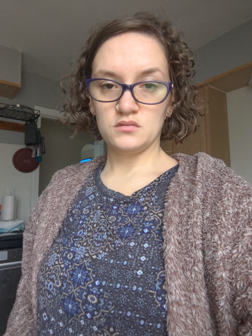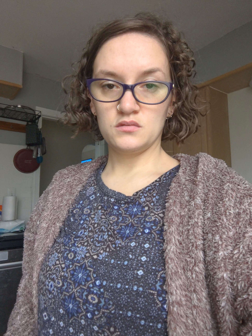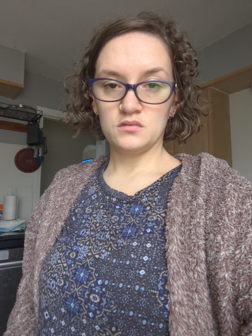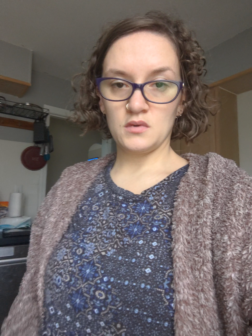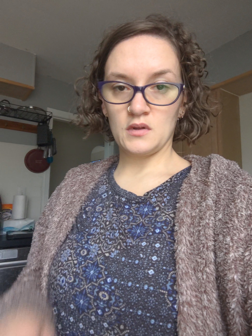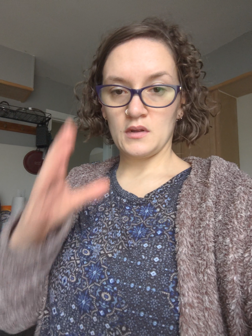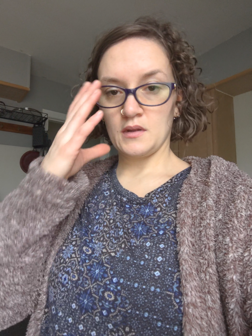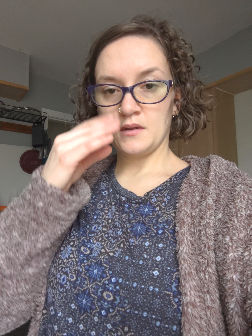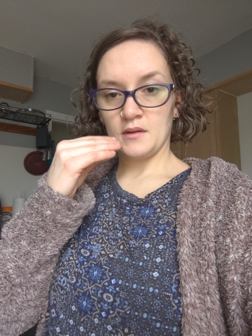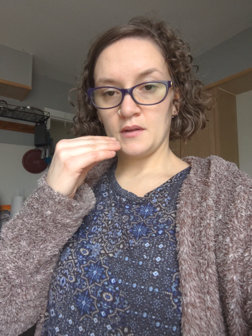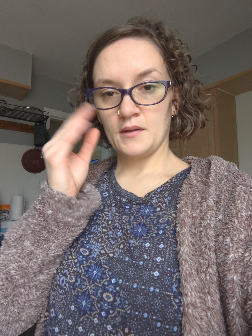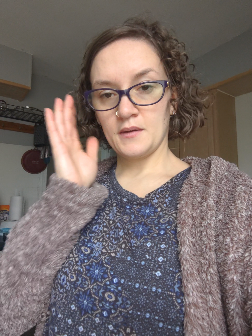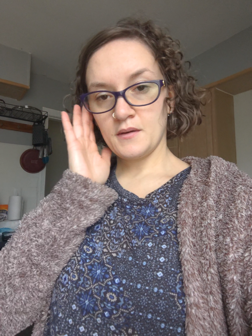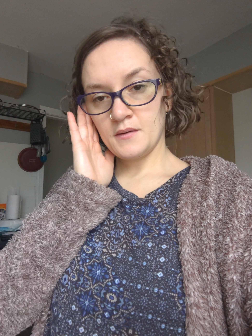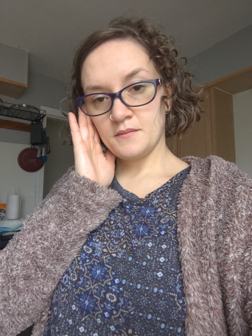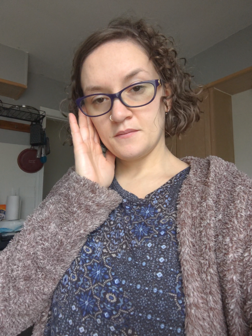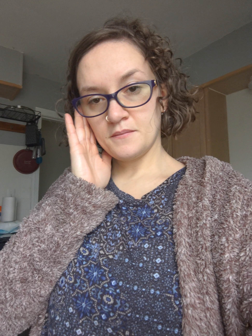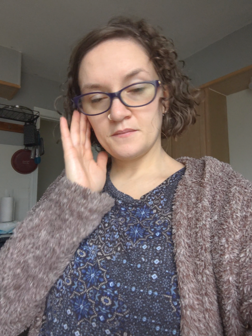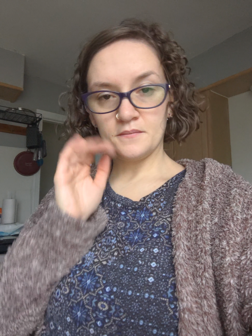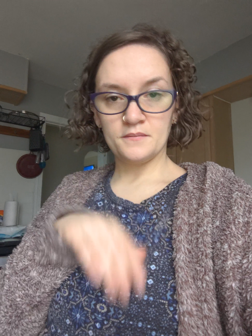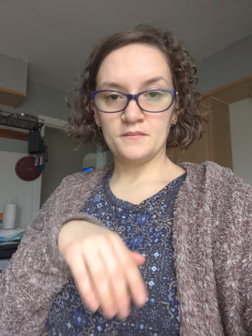nap